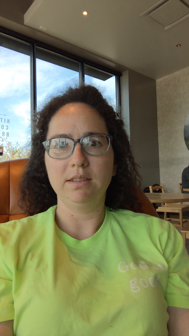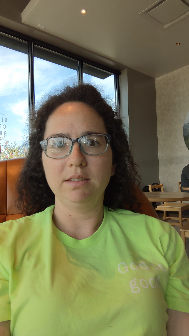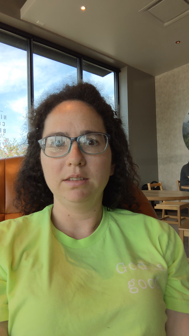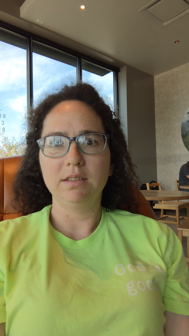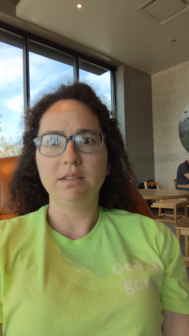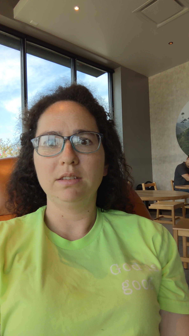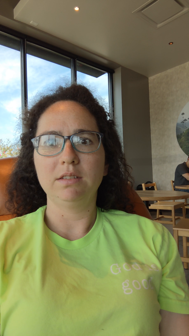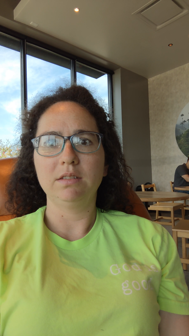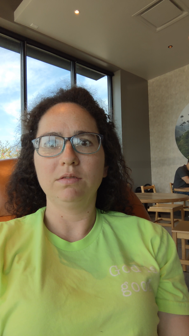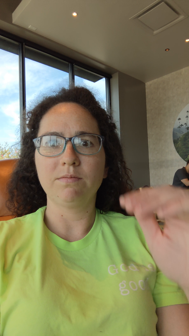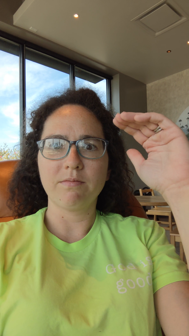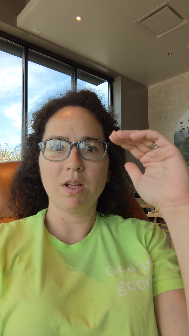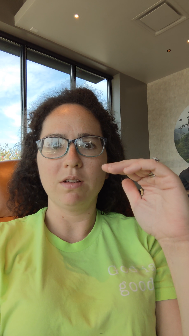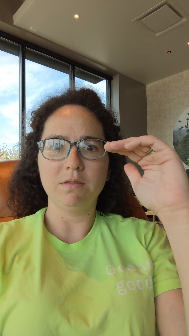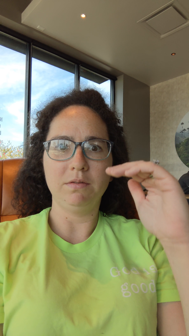short